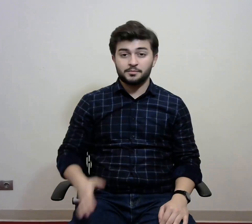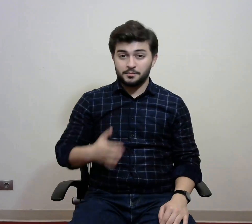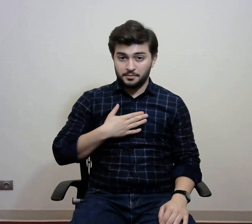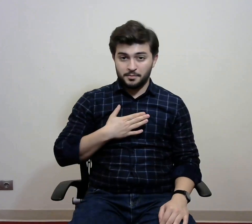mən